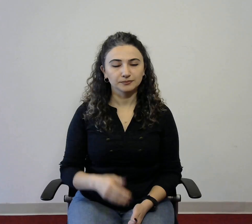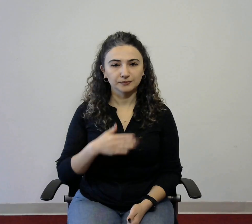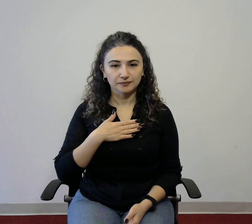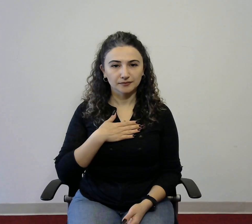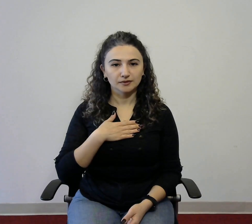mən